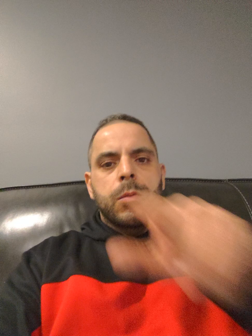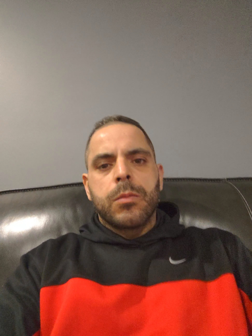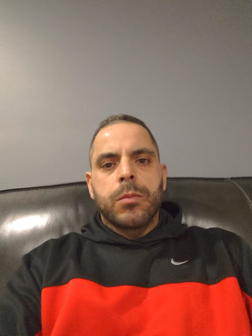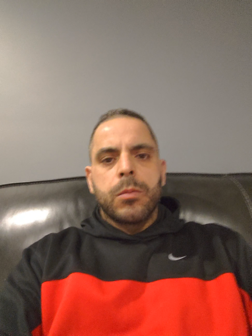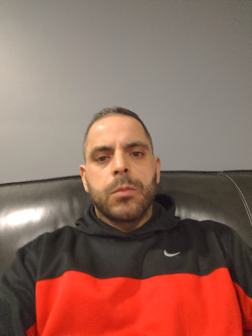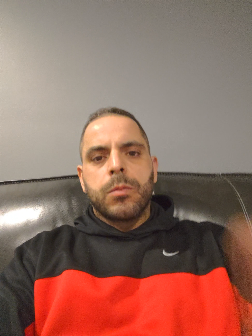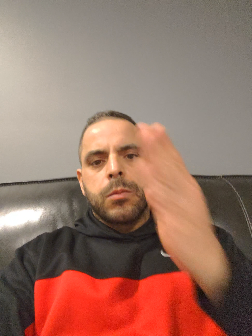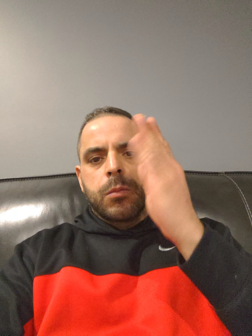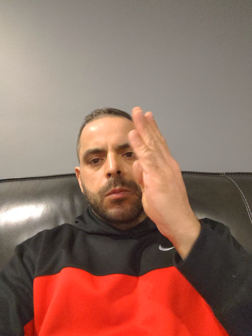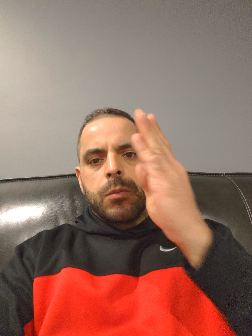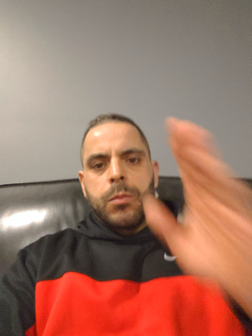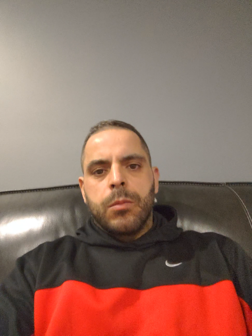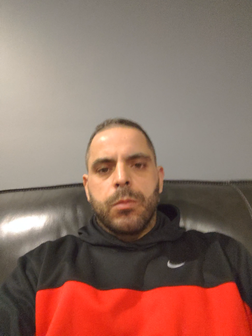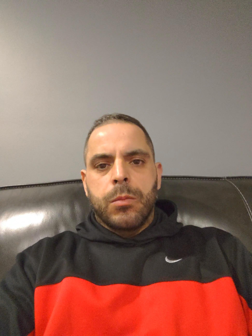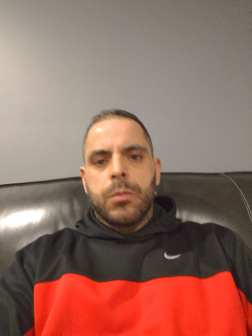blue